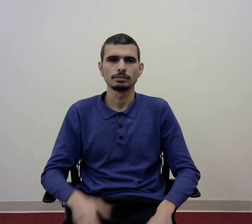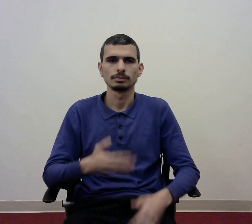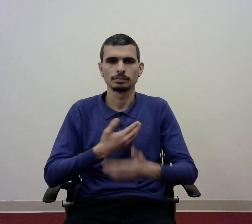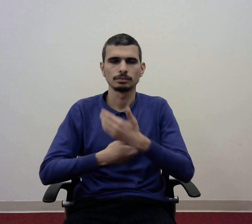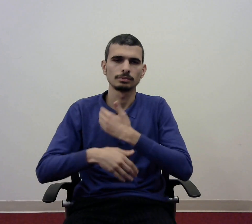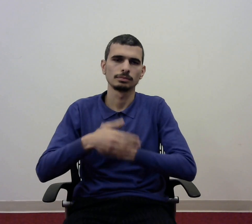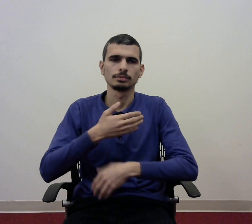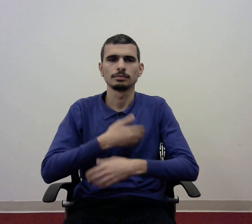əlil